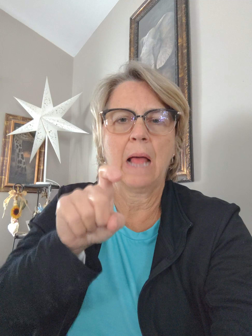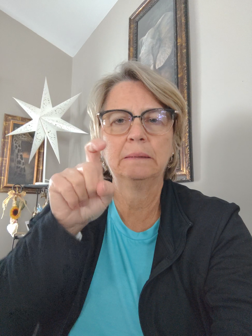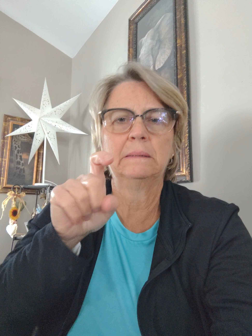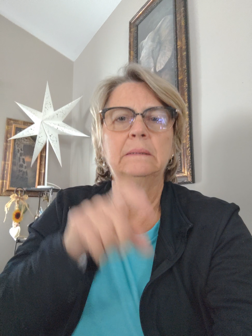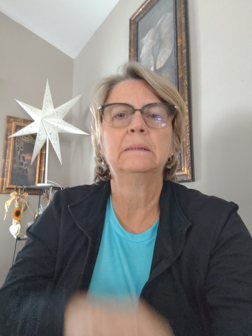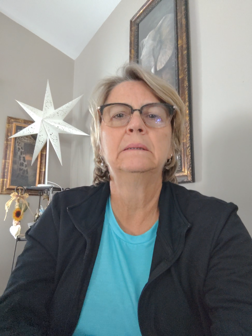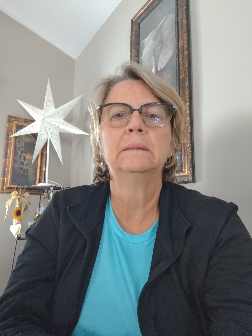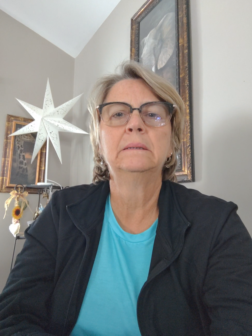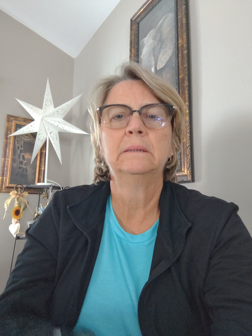closet